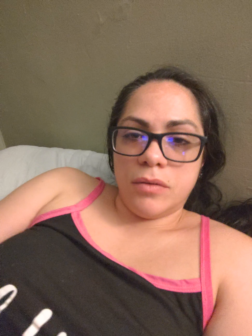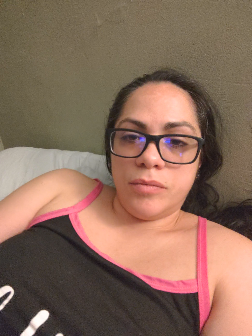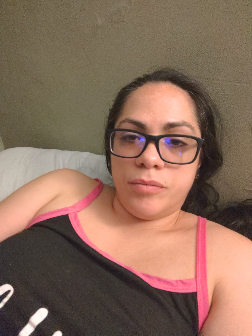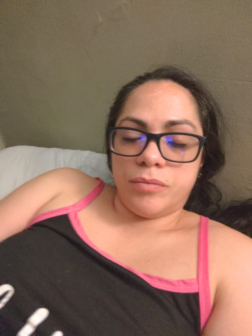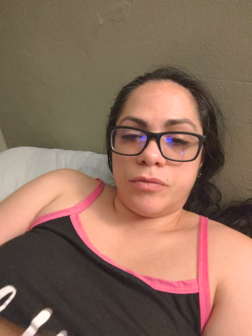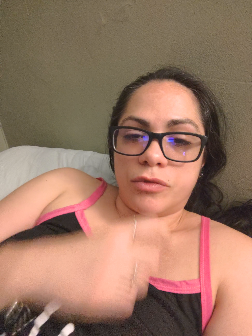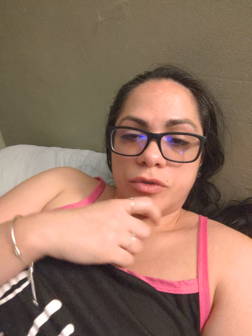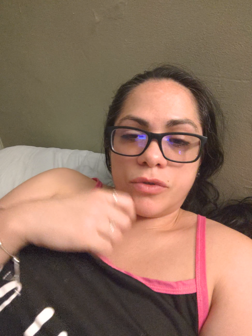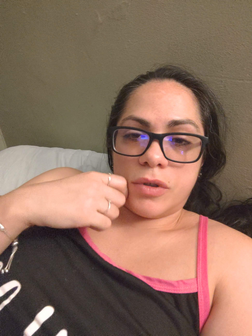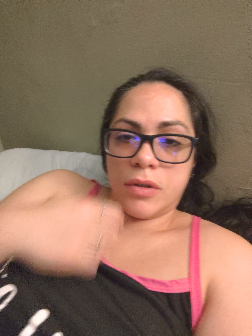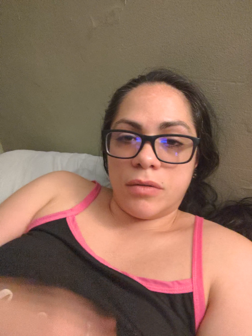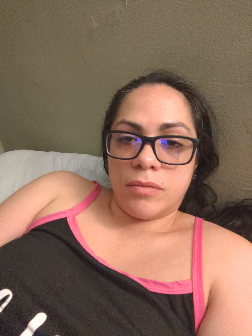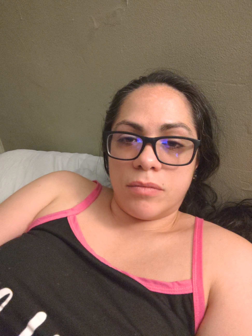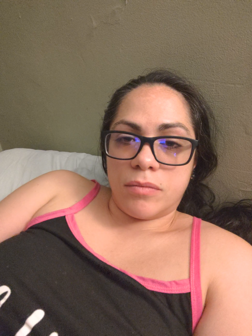dry